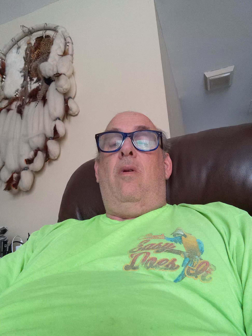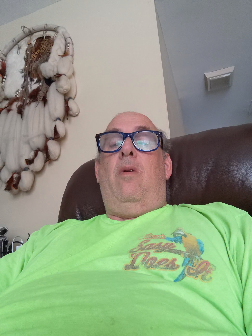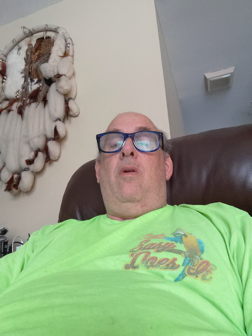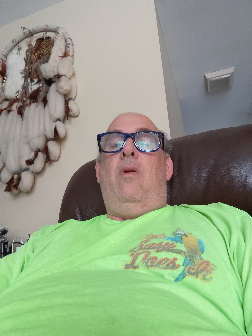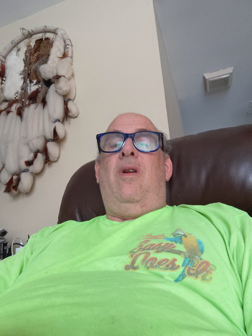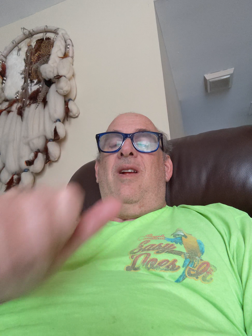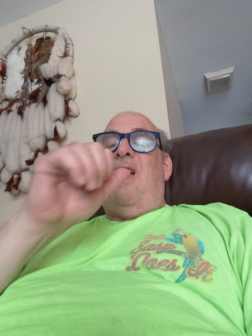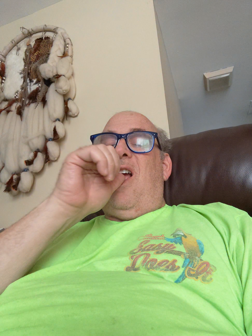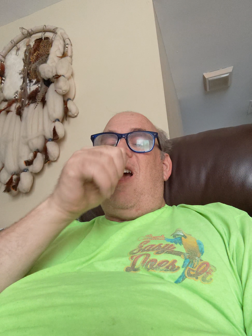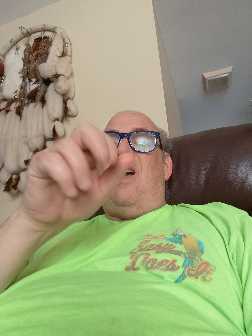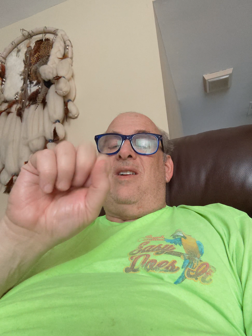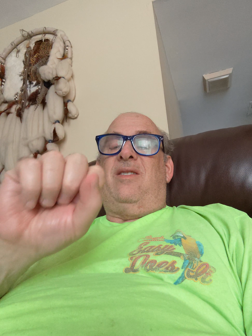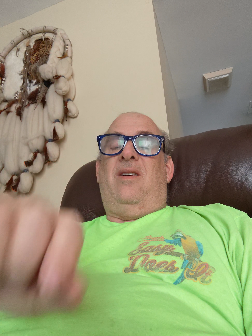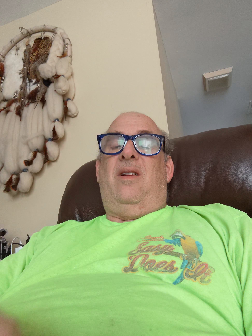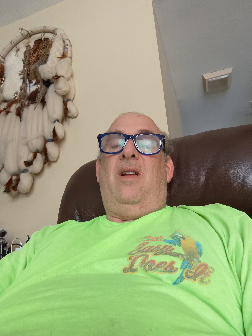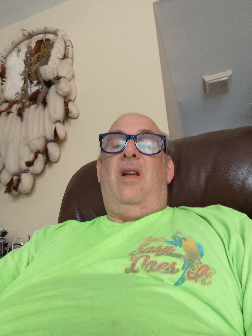nuts